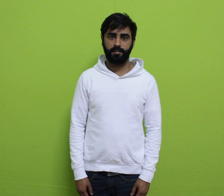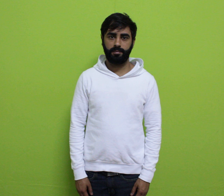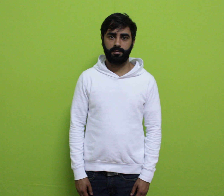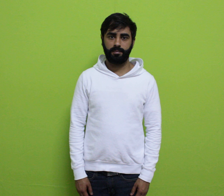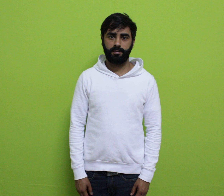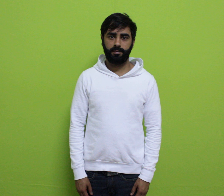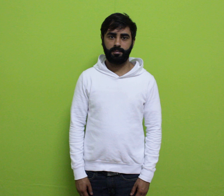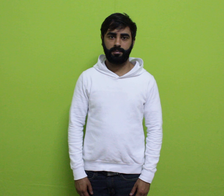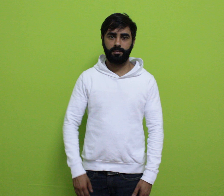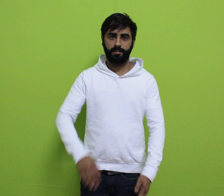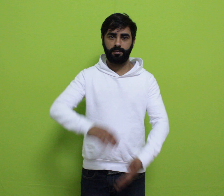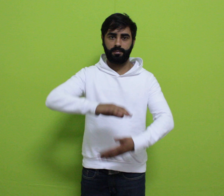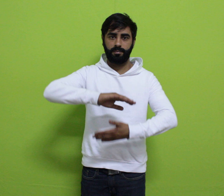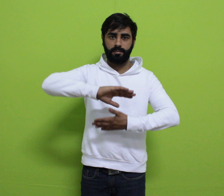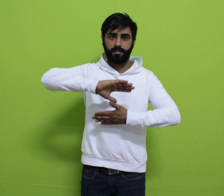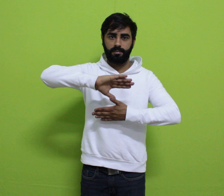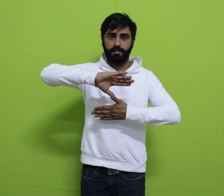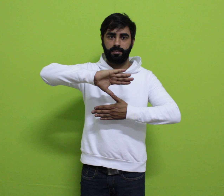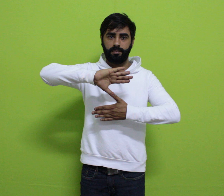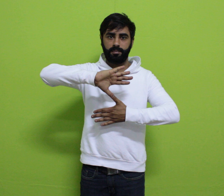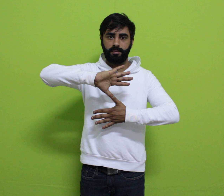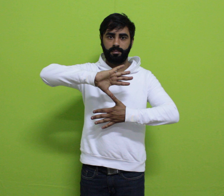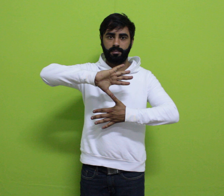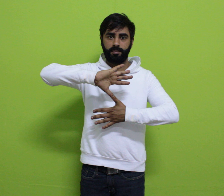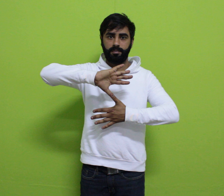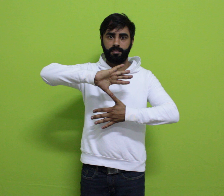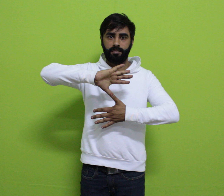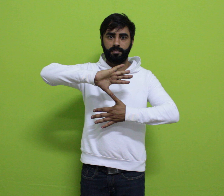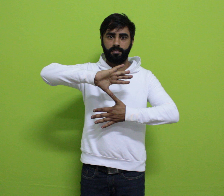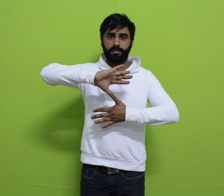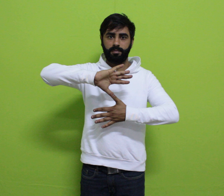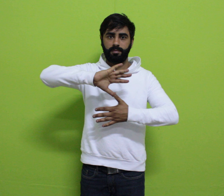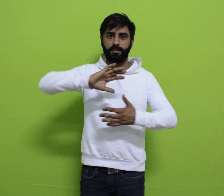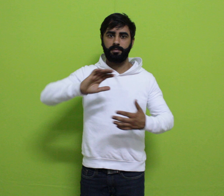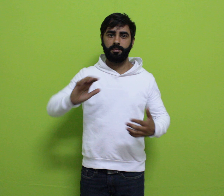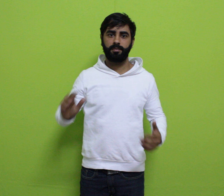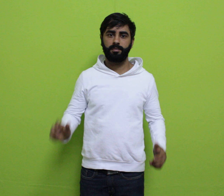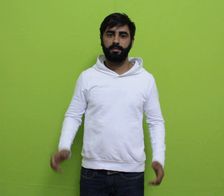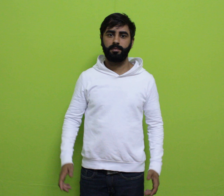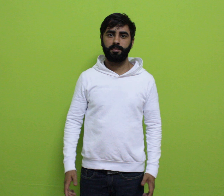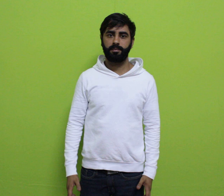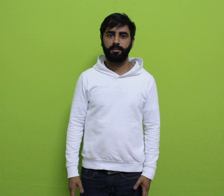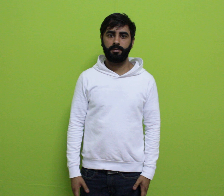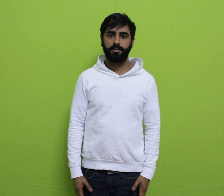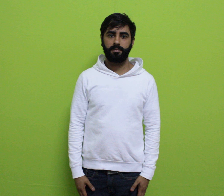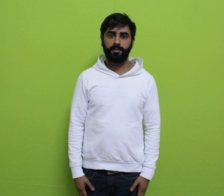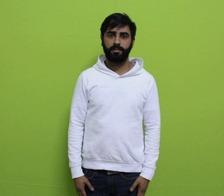América